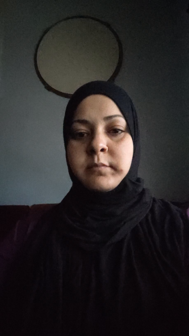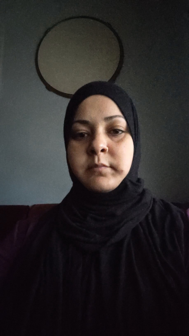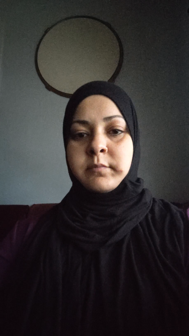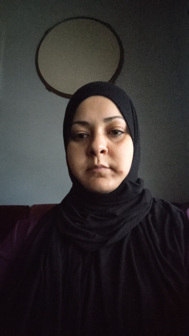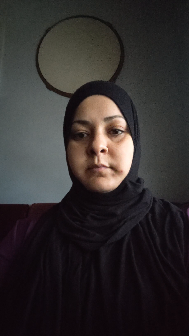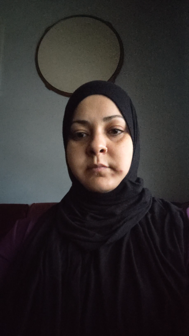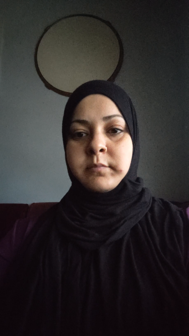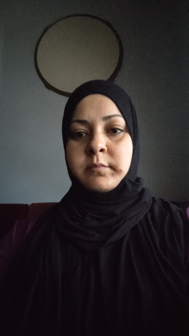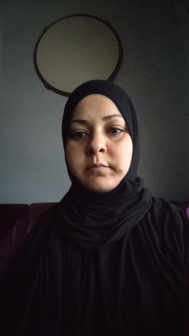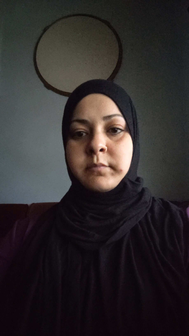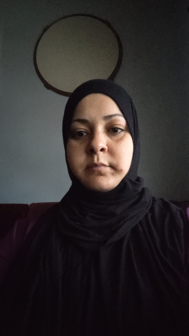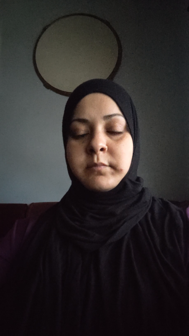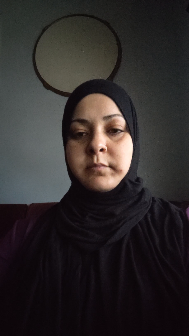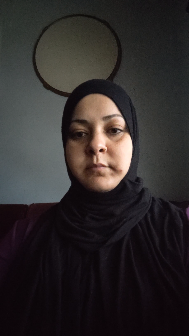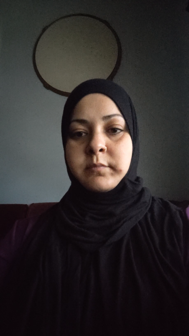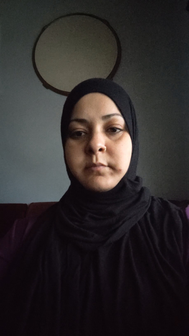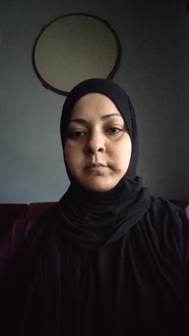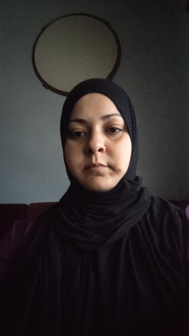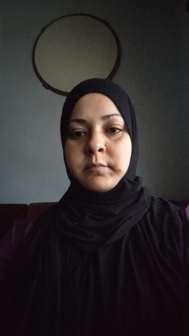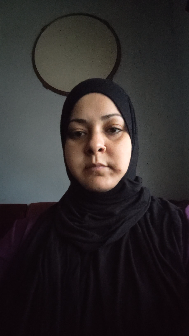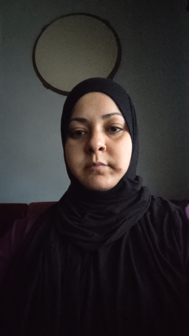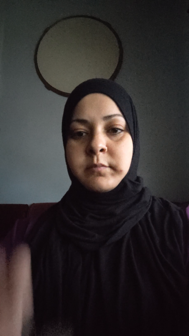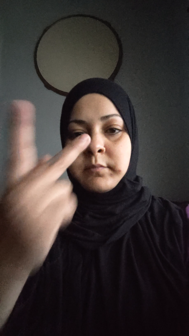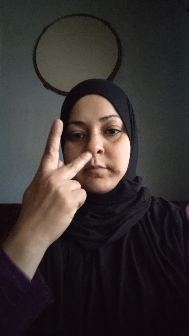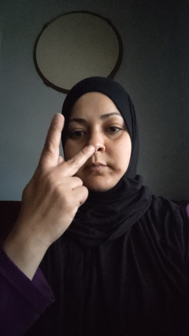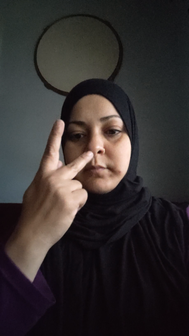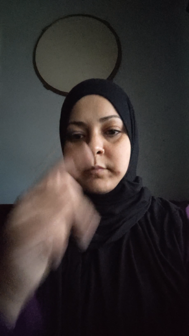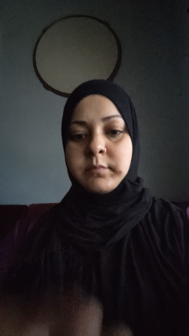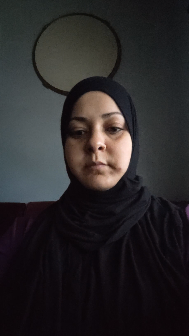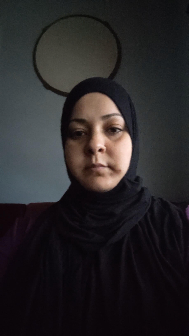penis